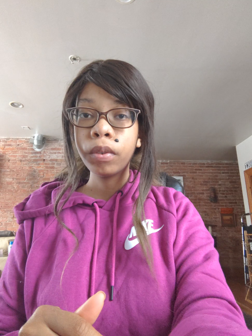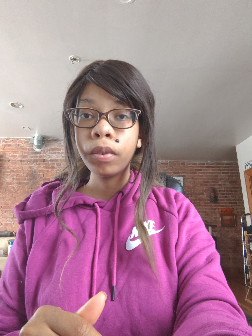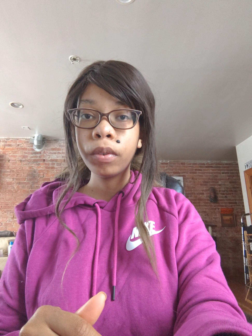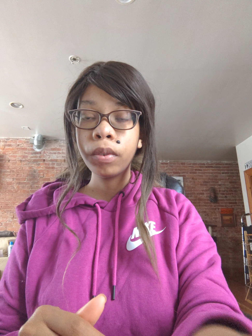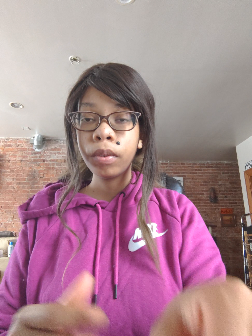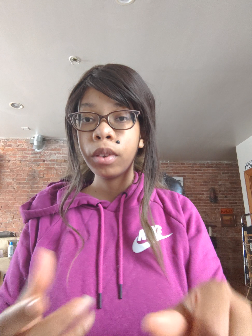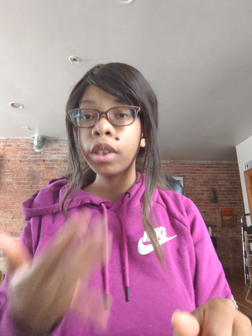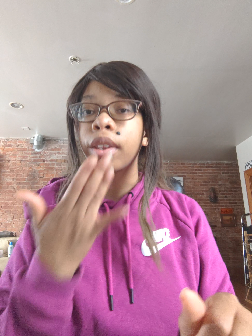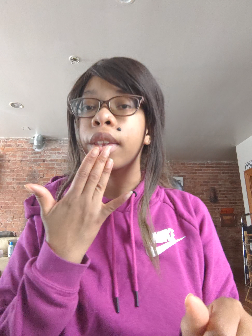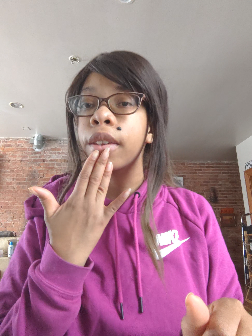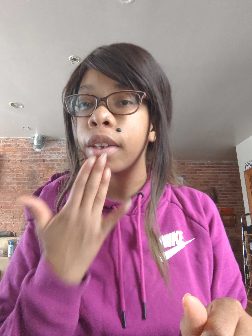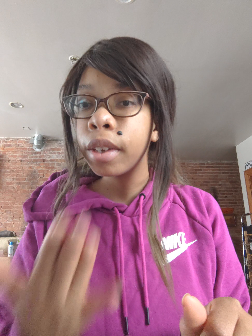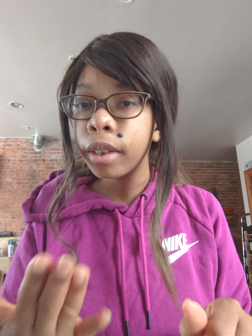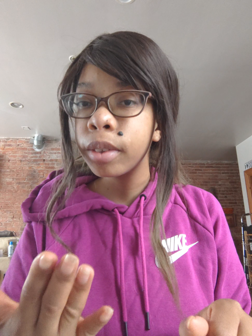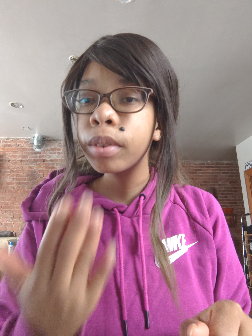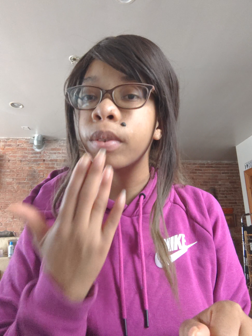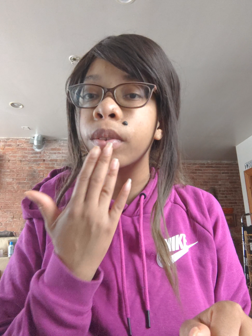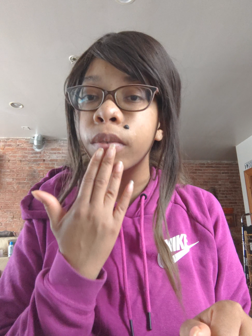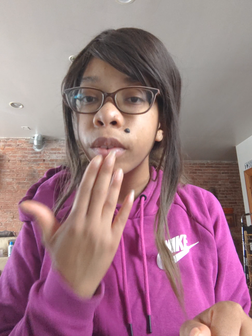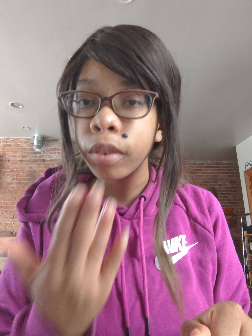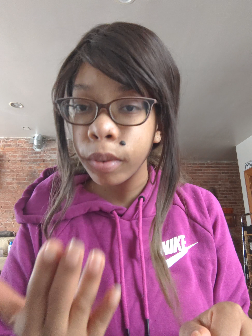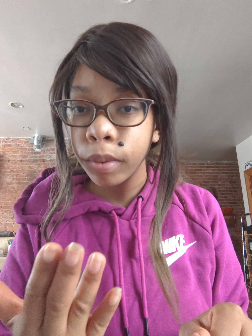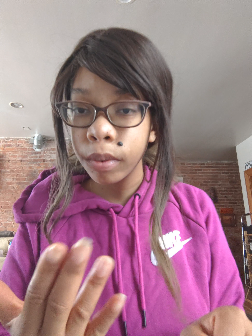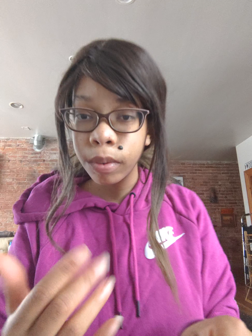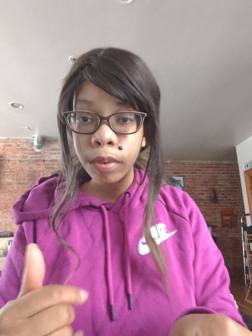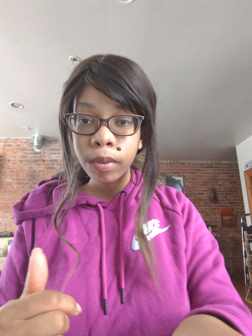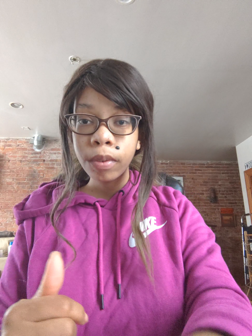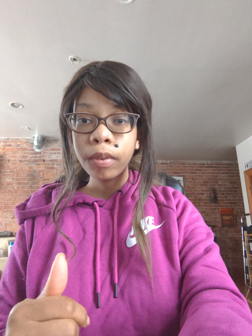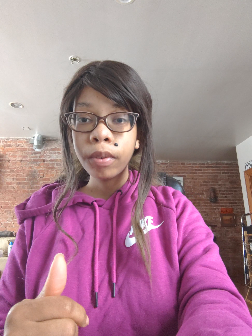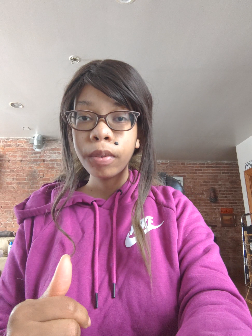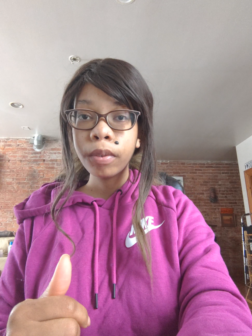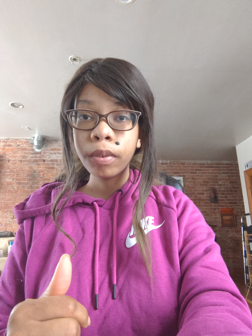thank you